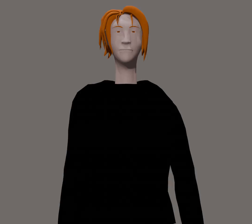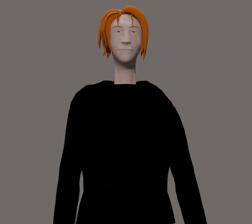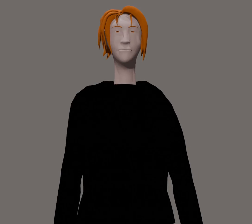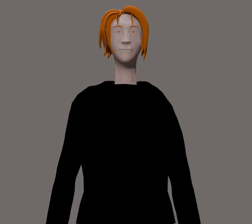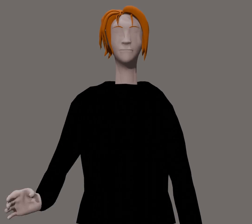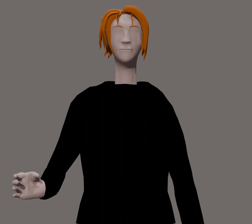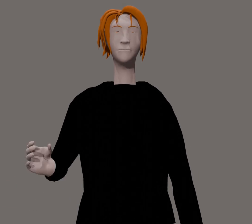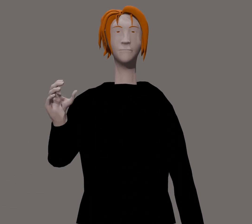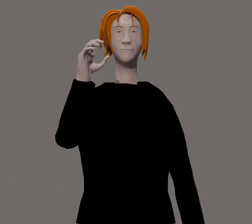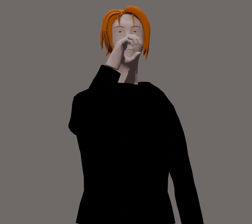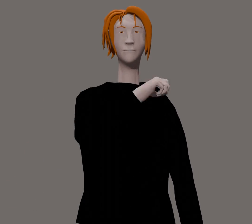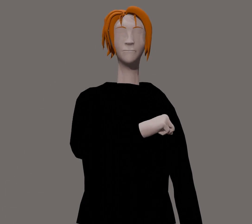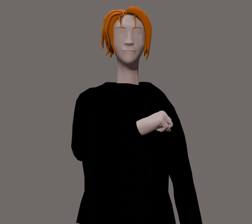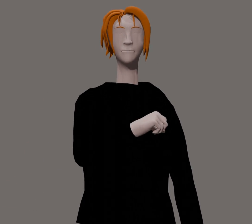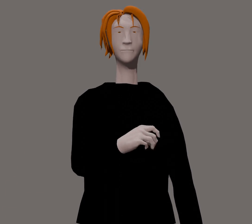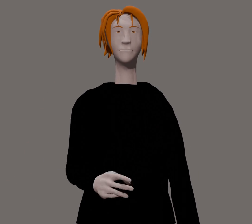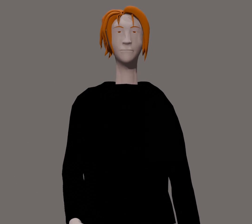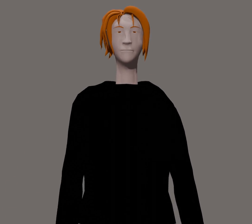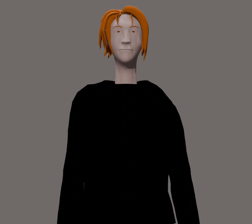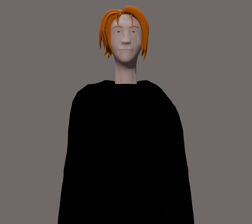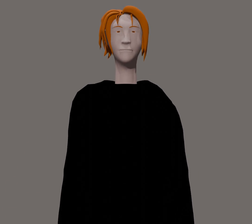Come Up With